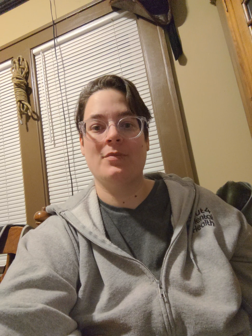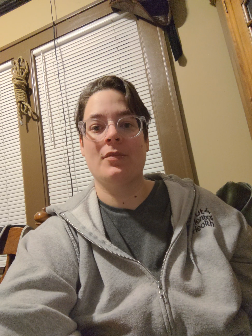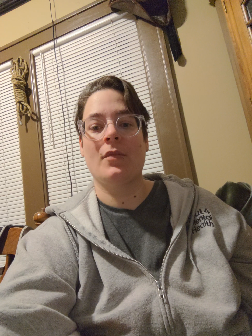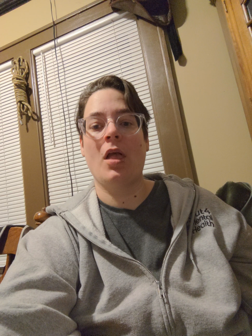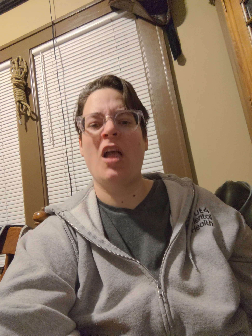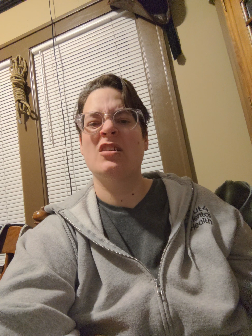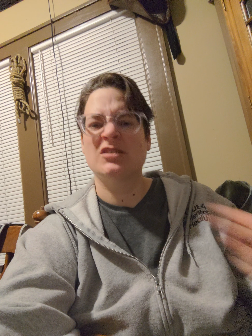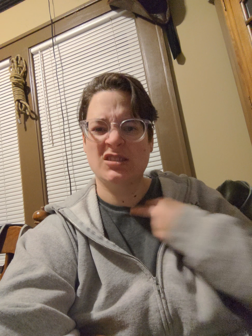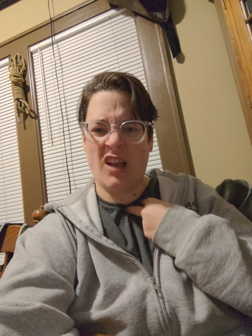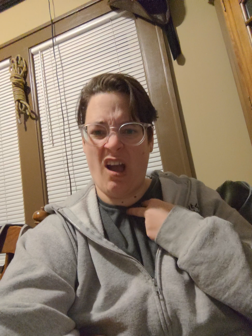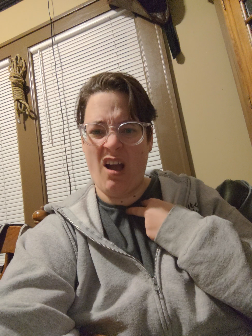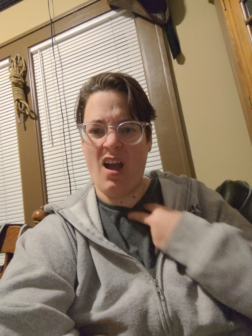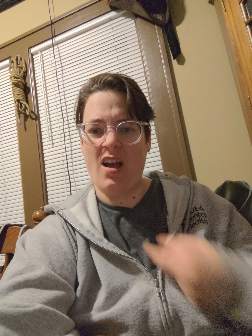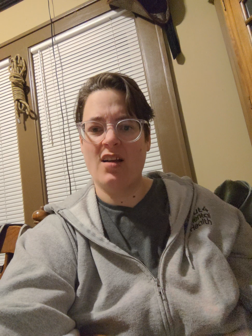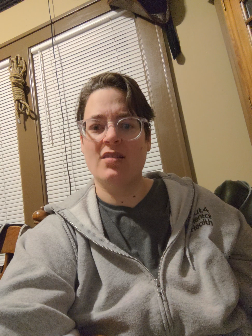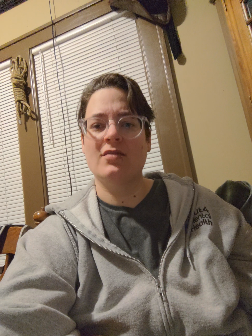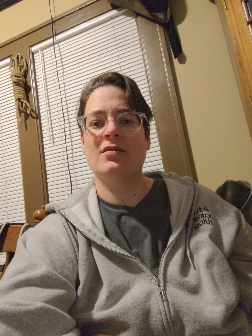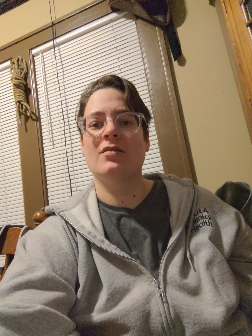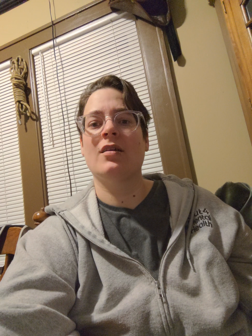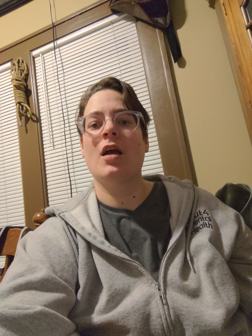stuck